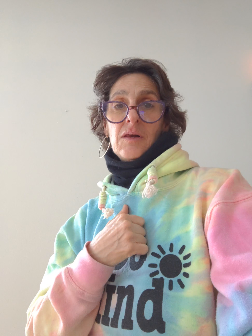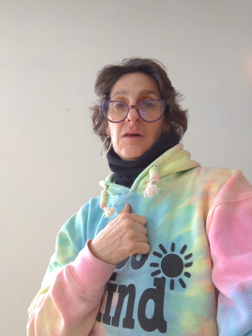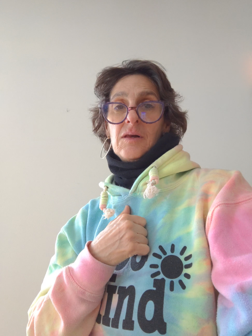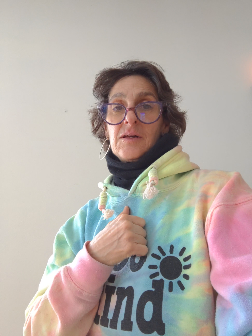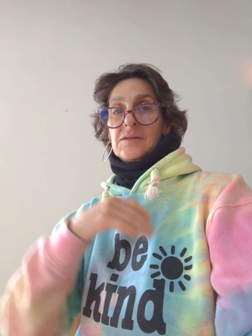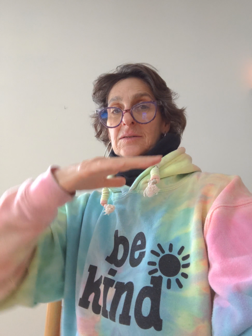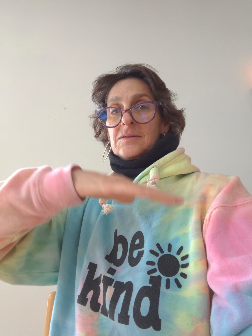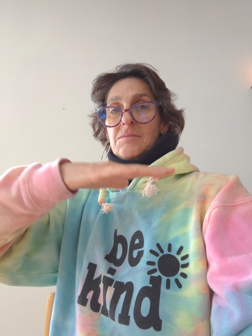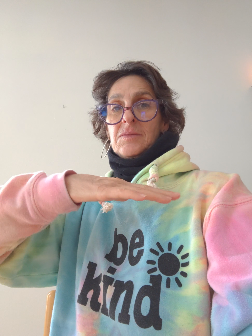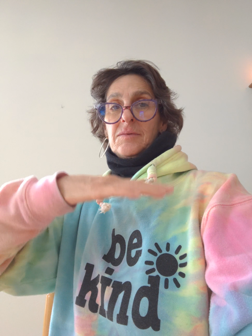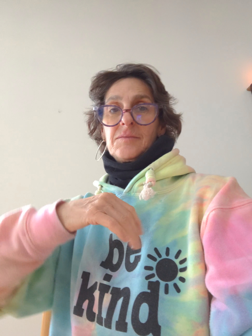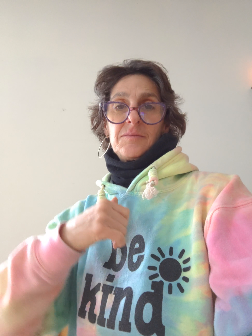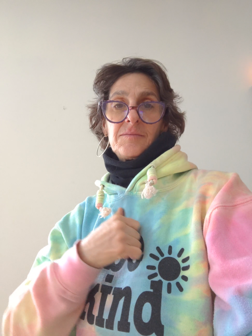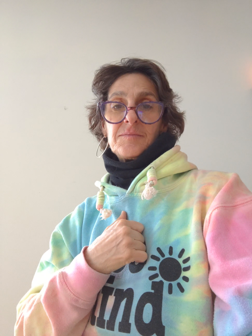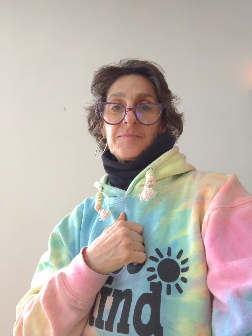table